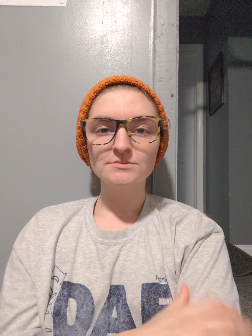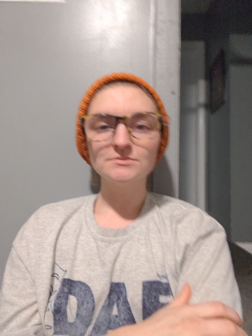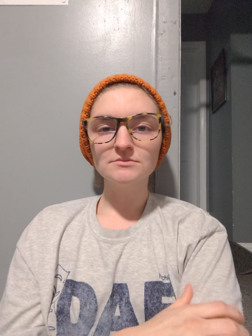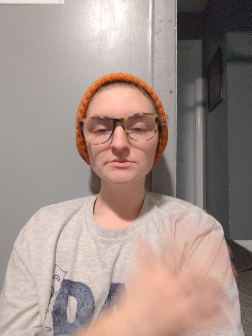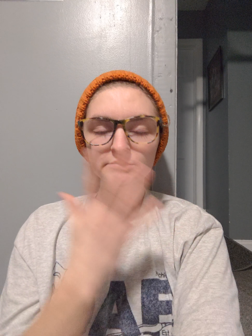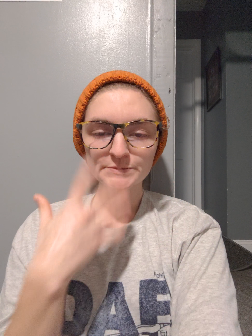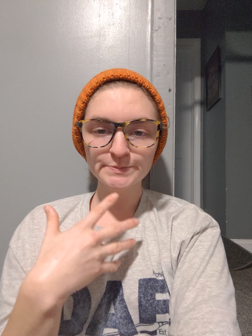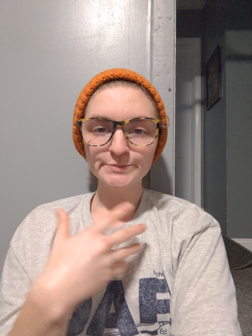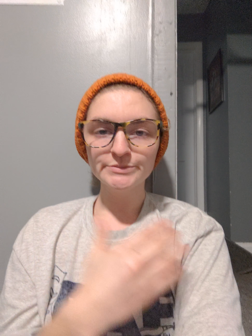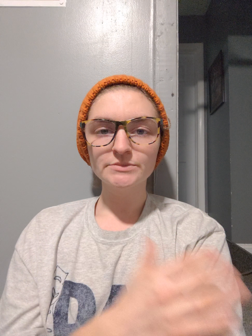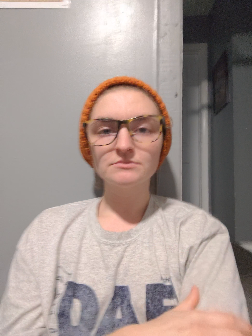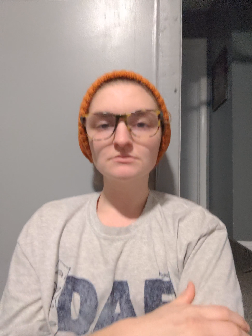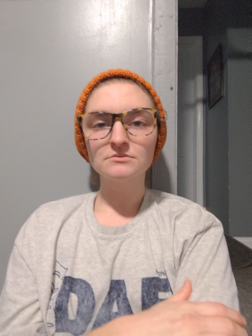sad